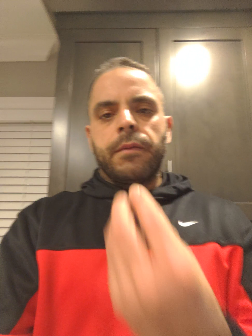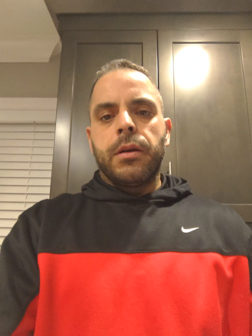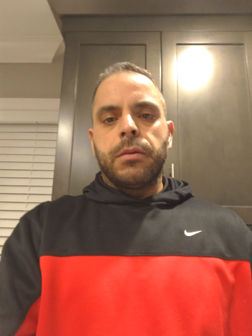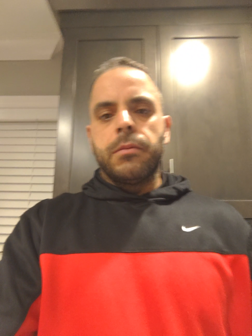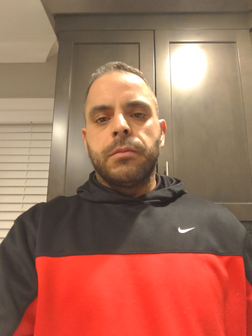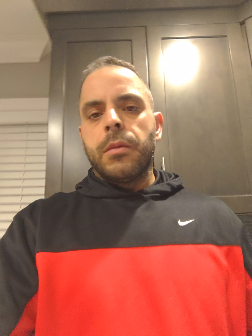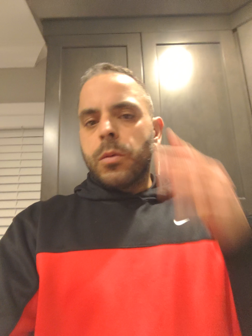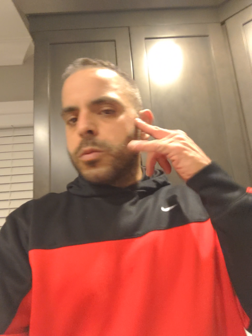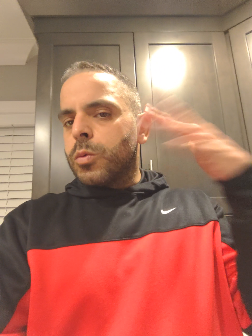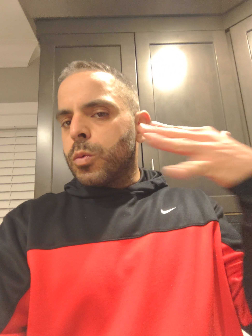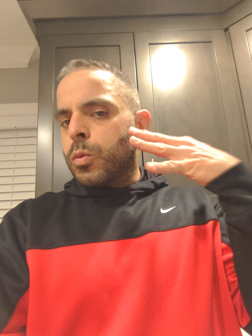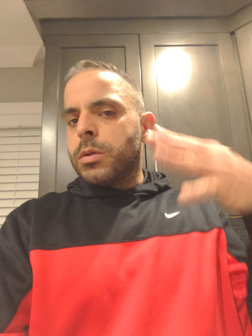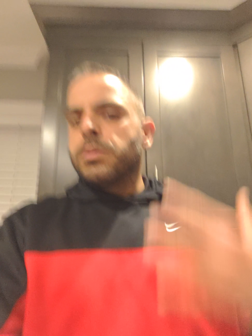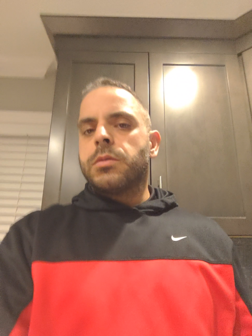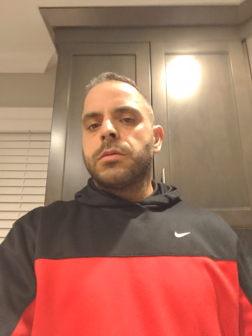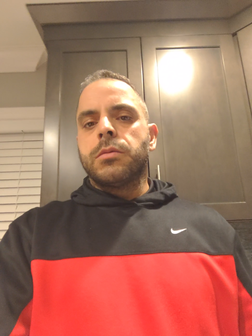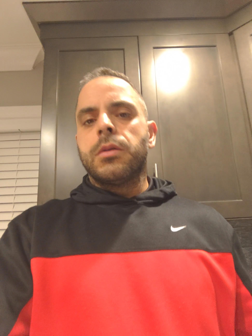noisy